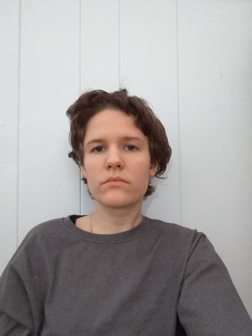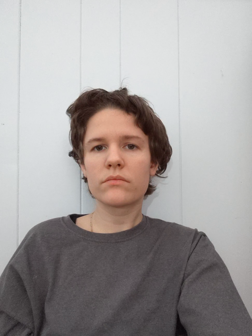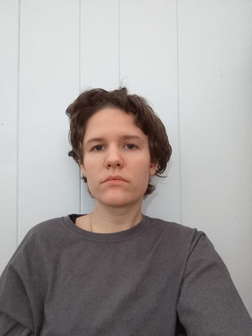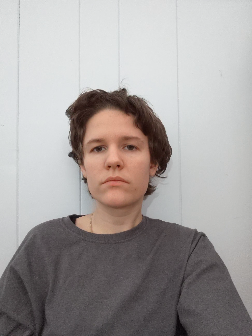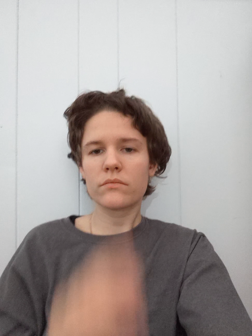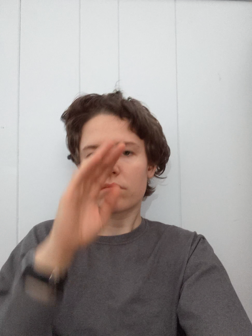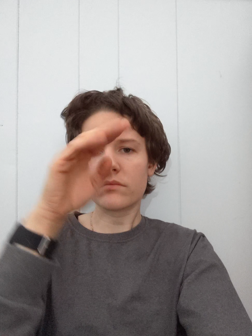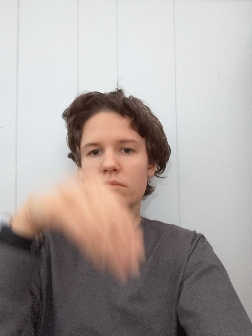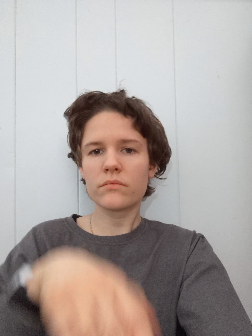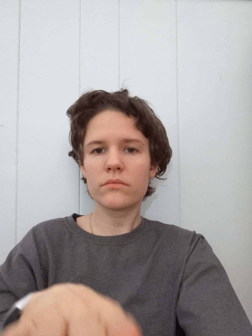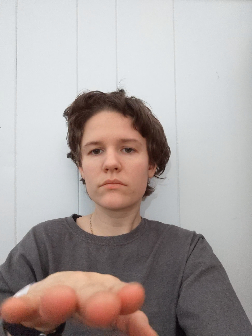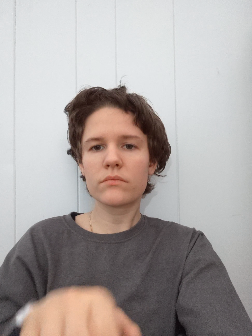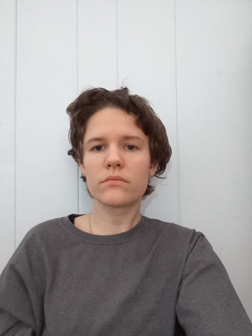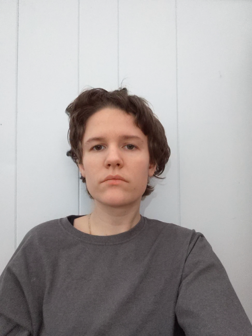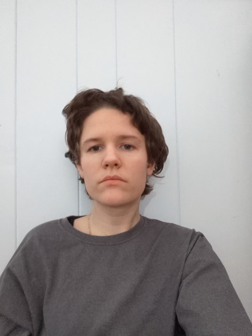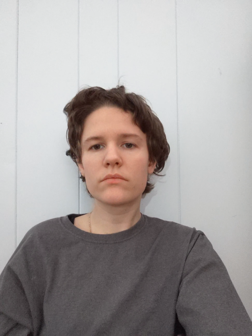elephant